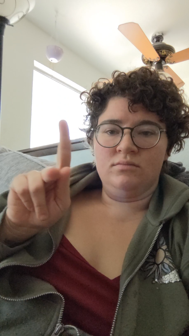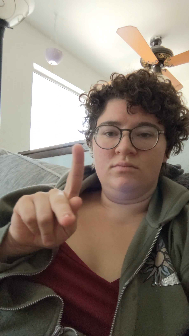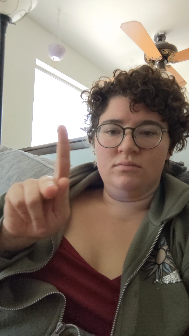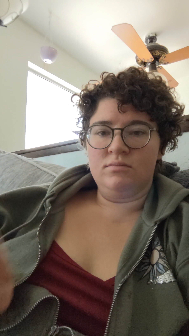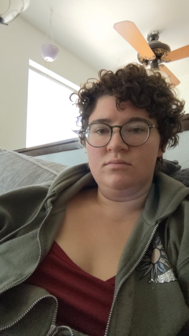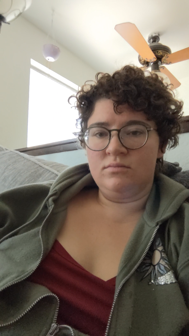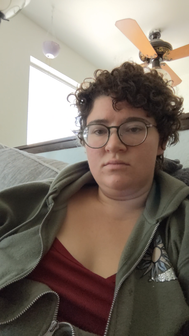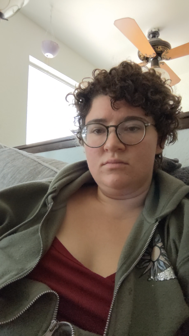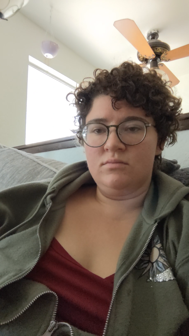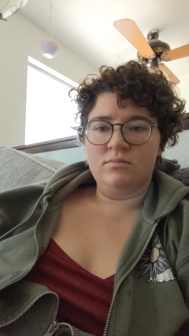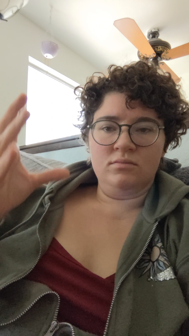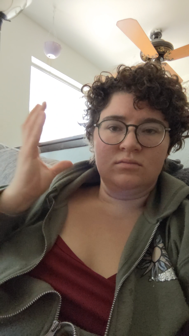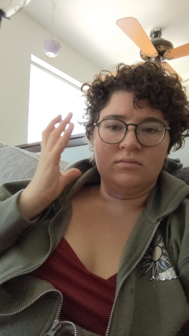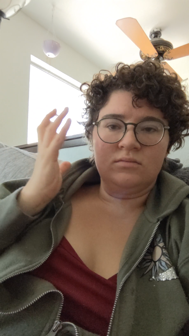pillow